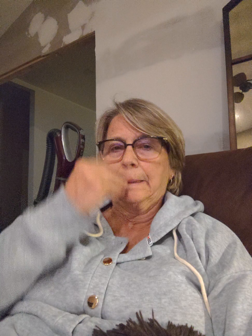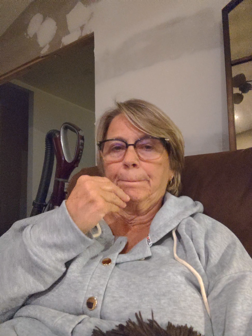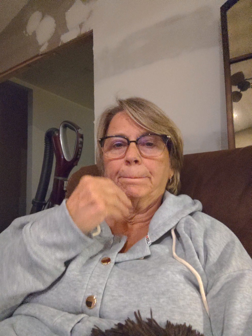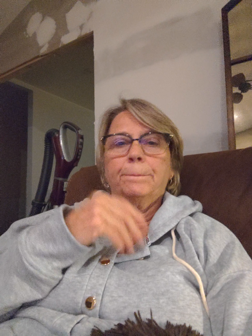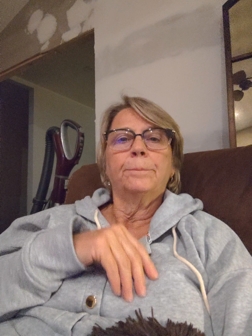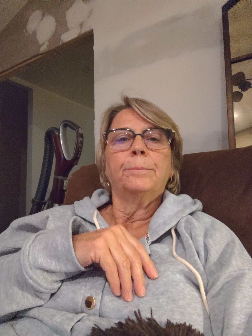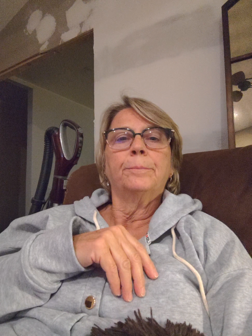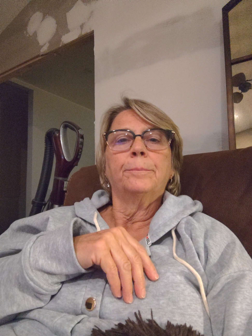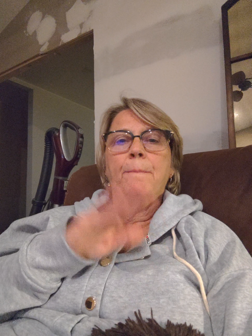sleep